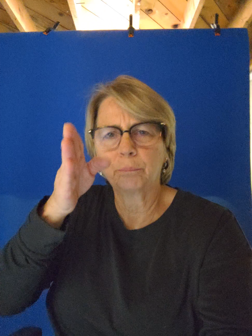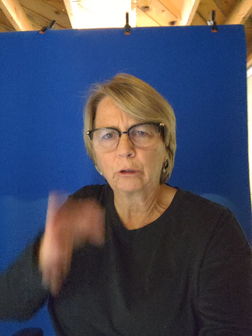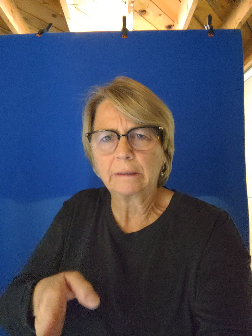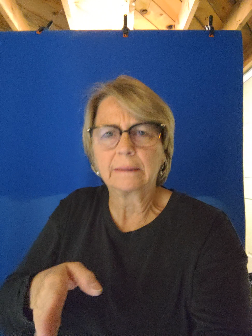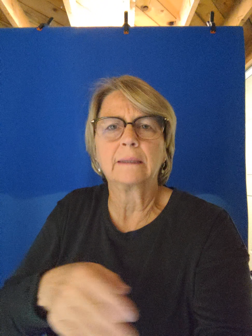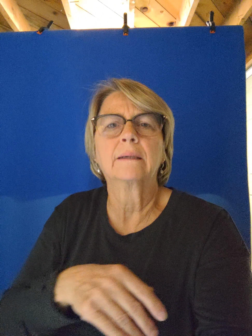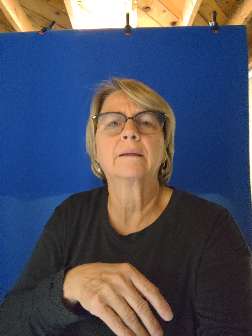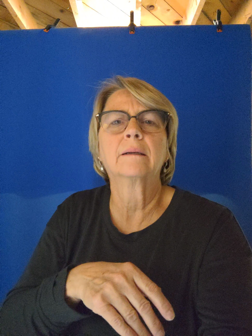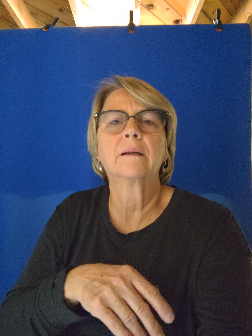person